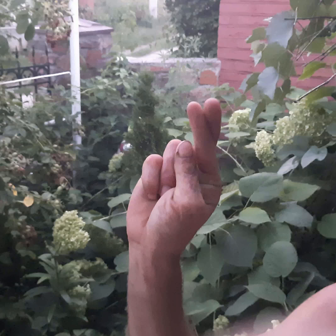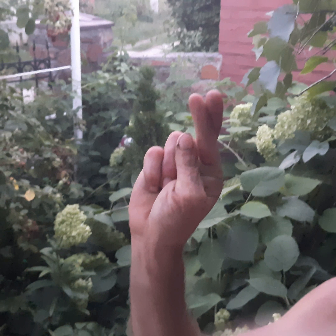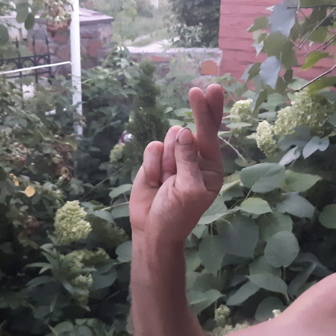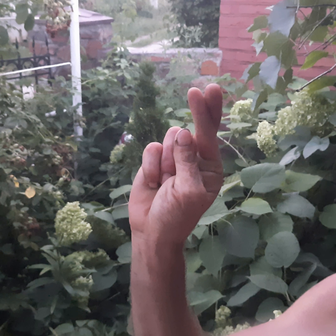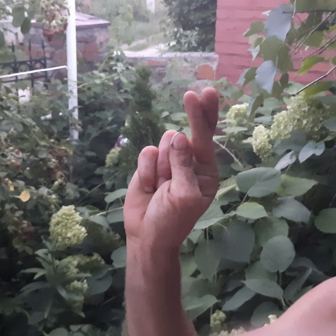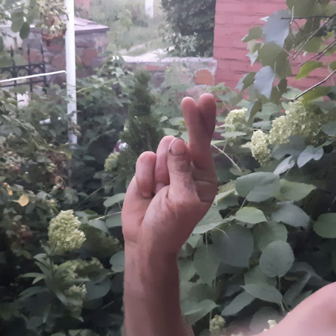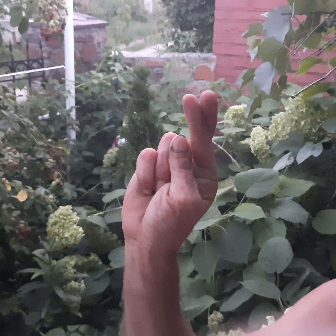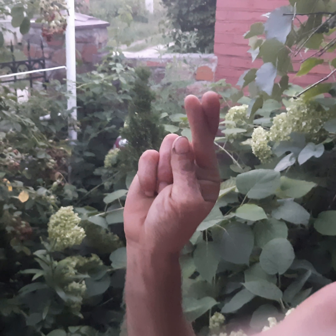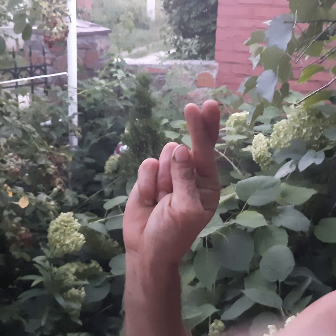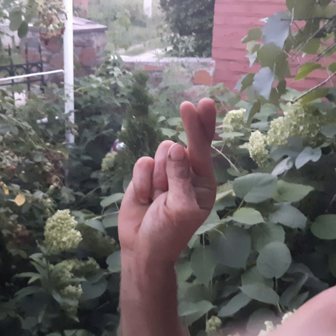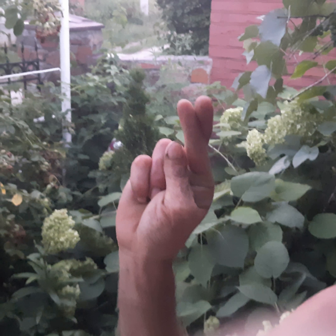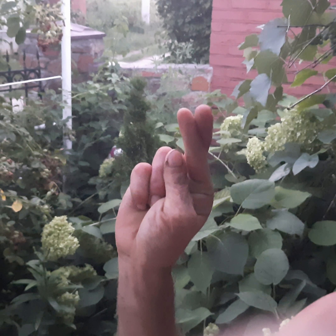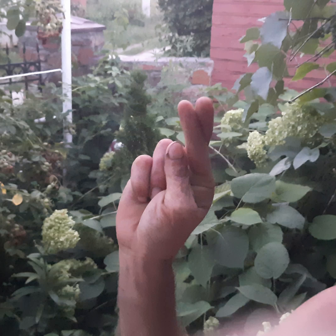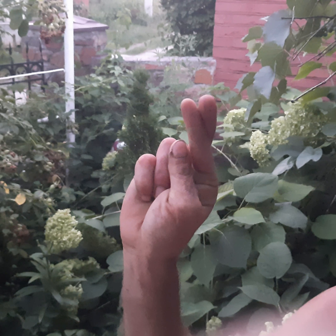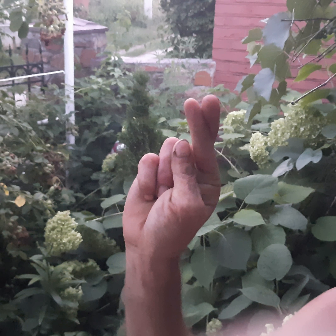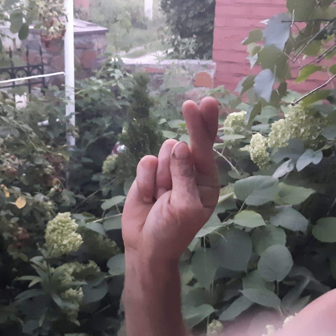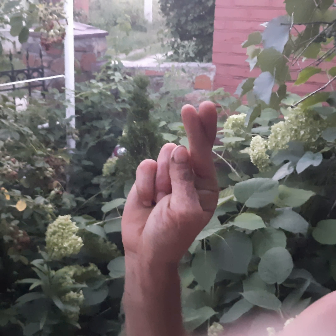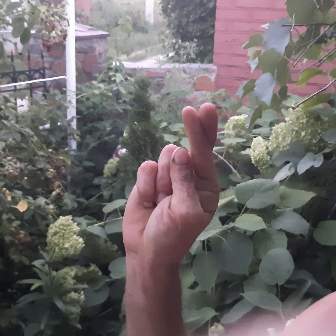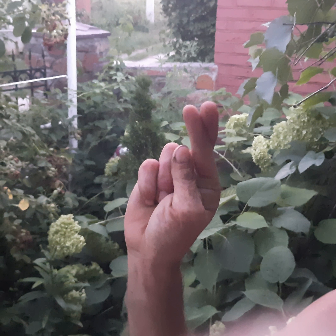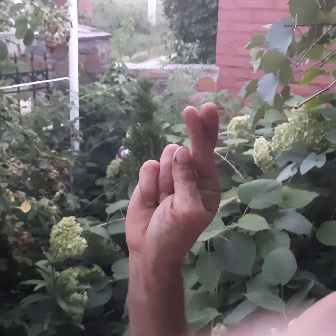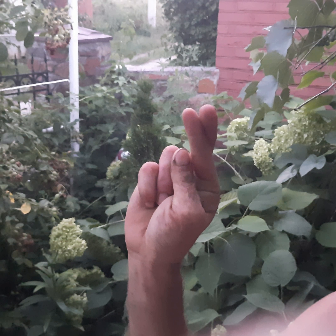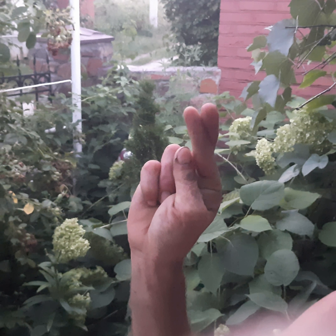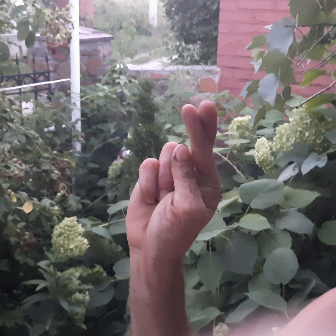Я